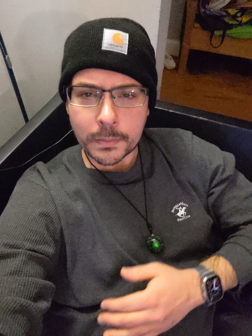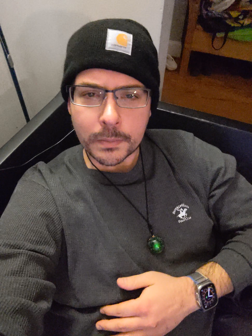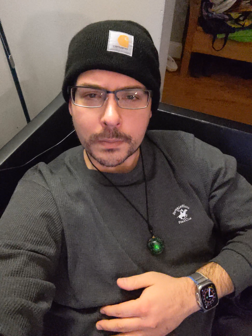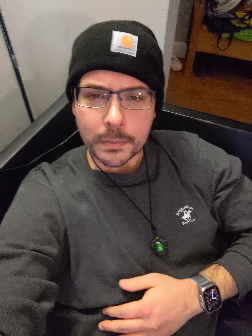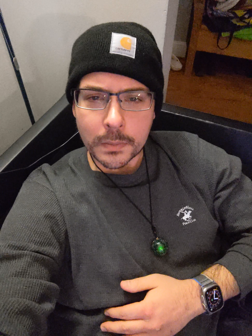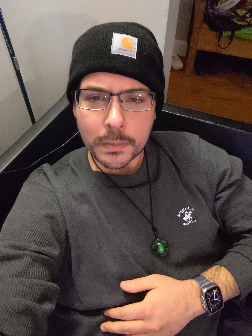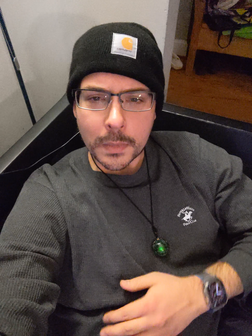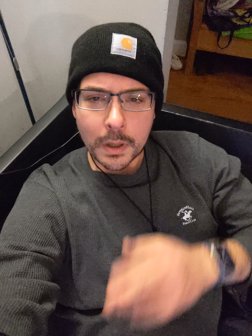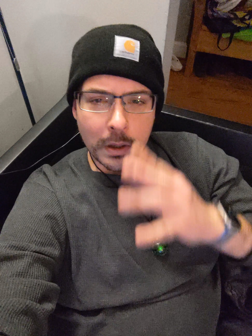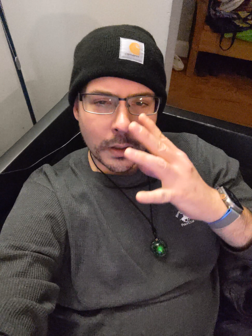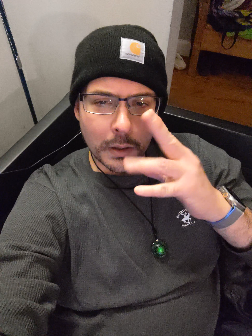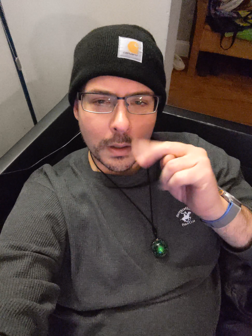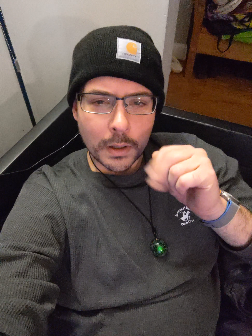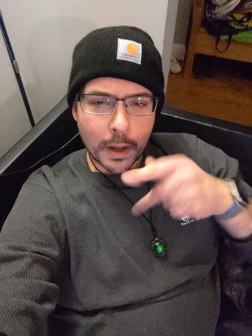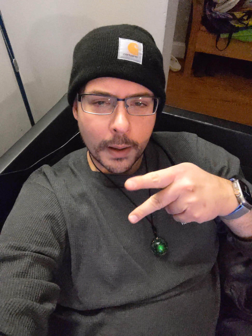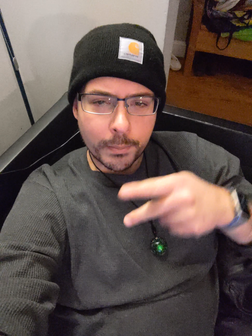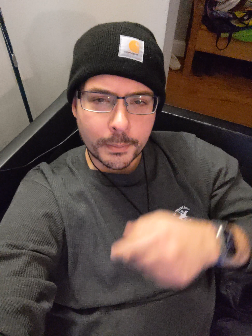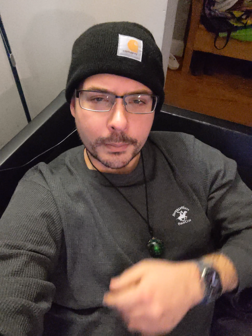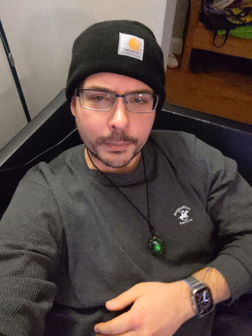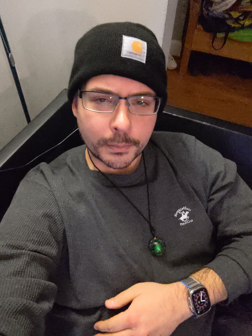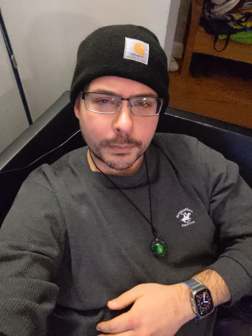nap